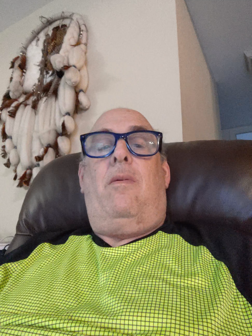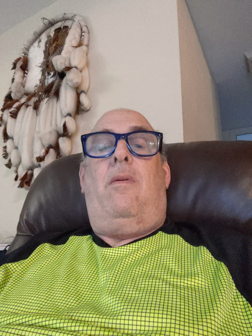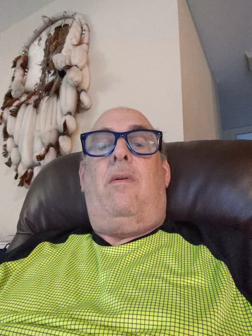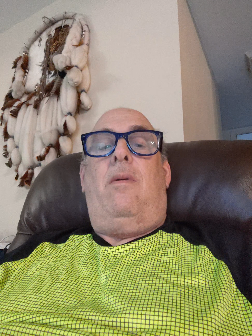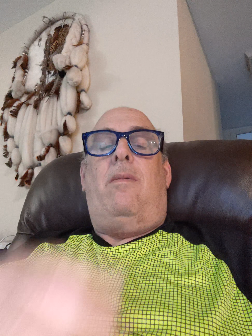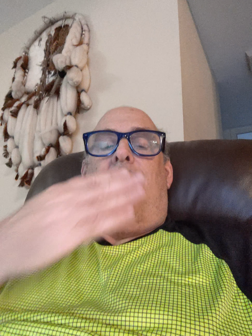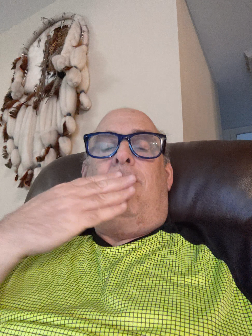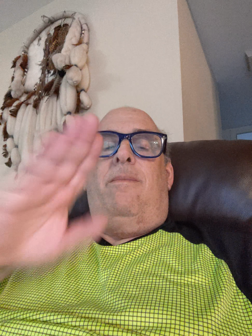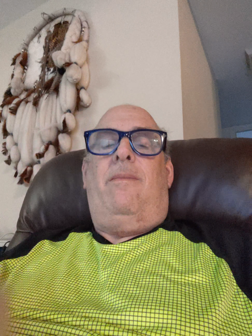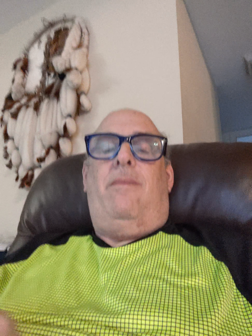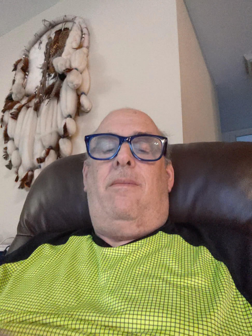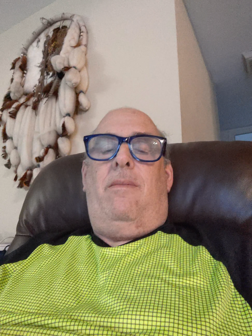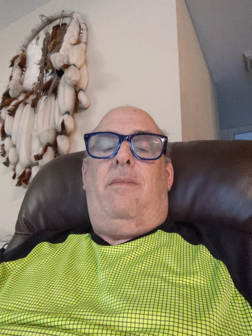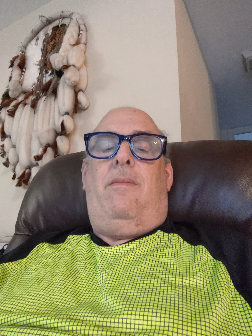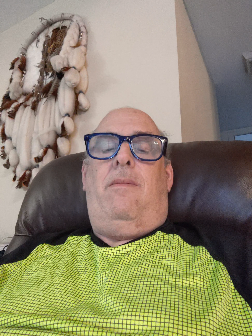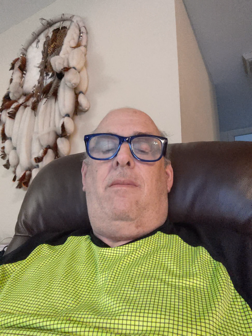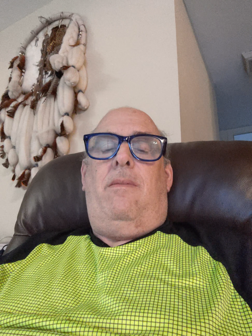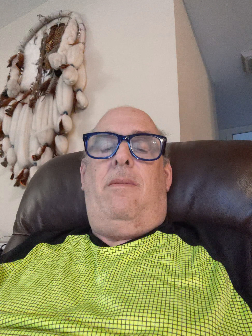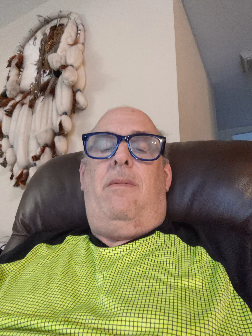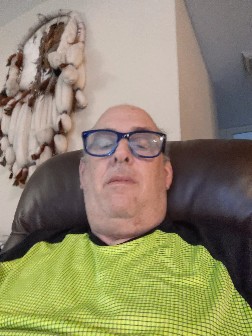bad